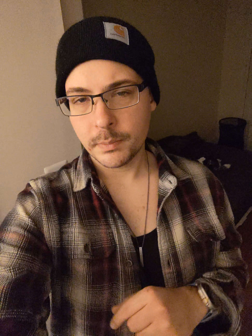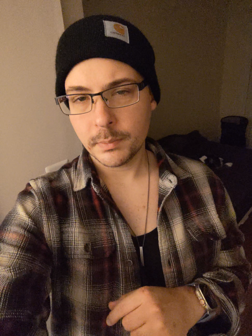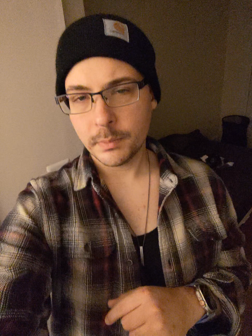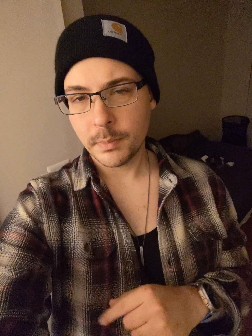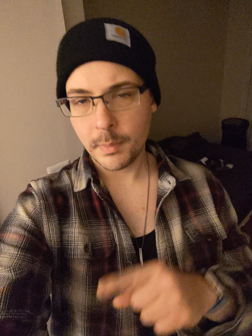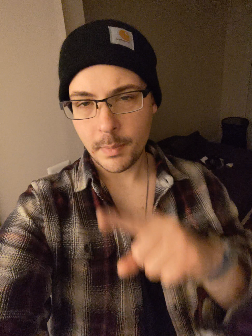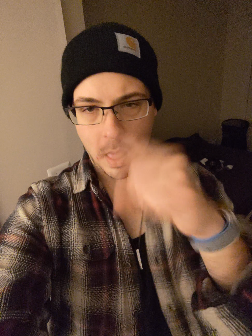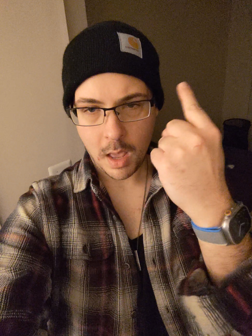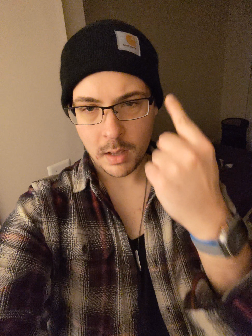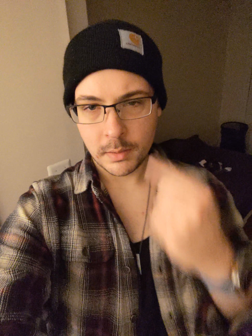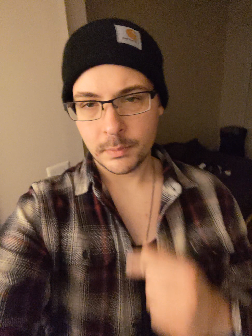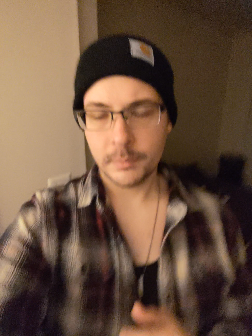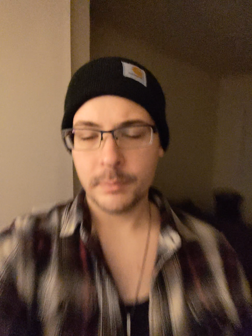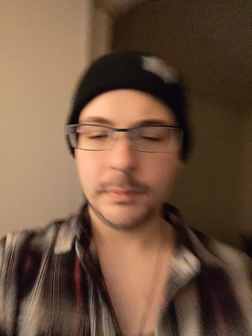black